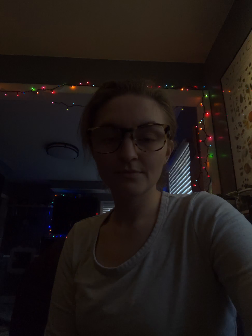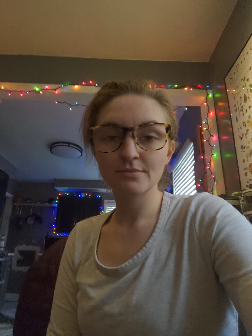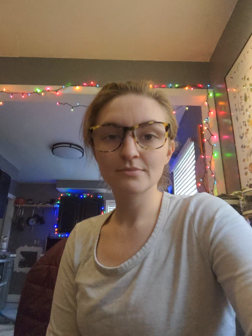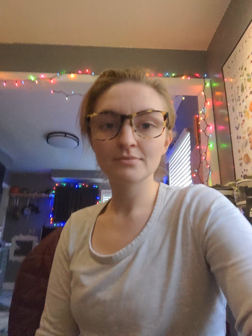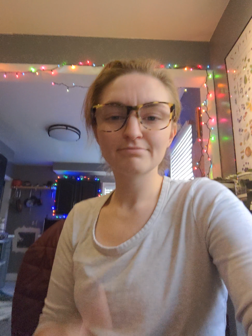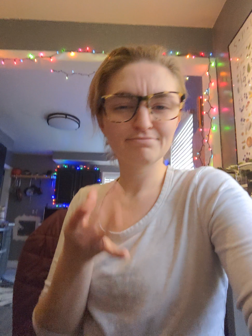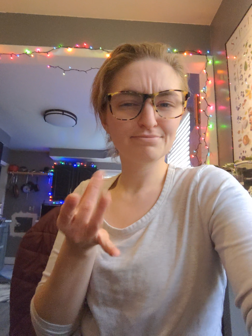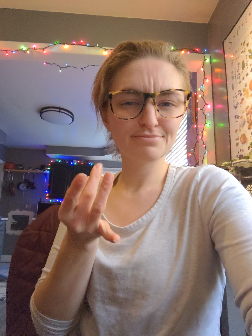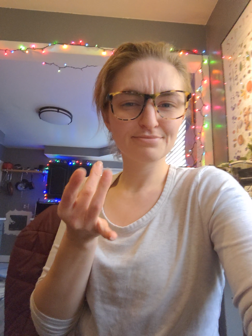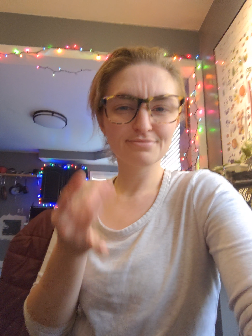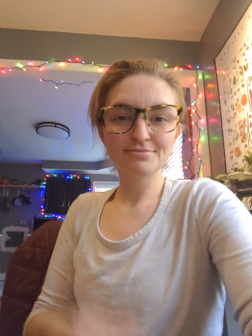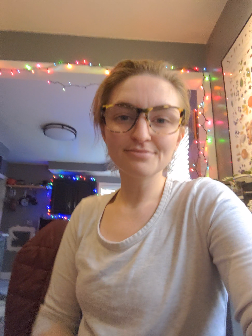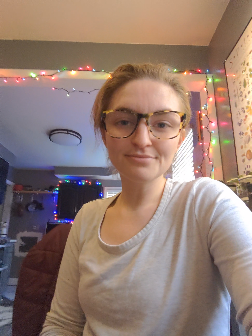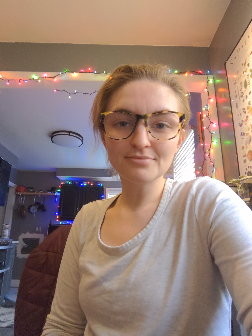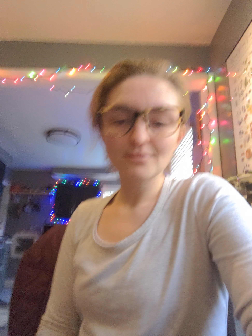sticky